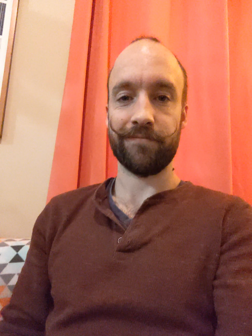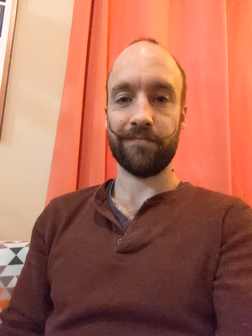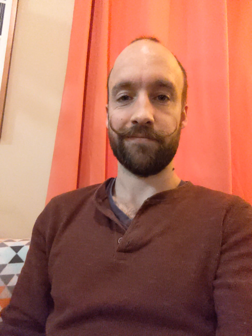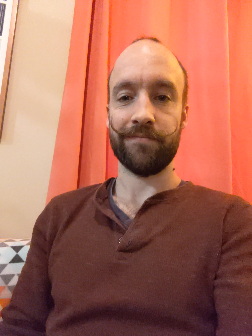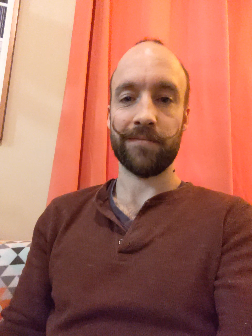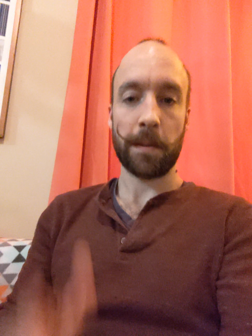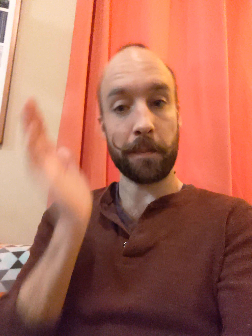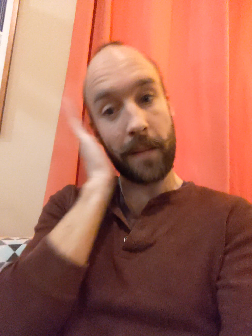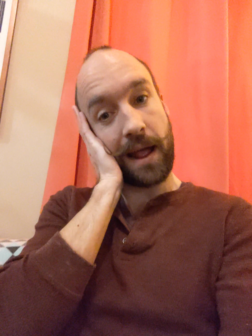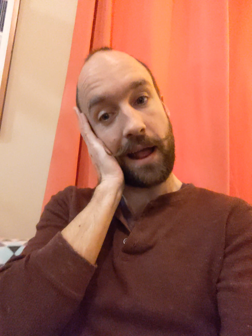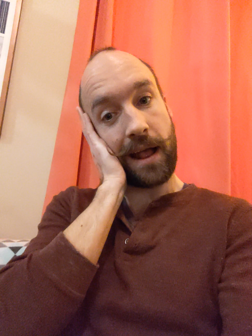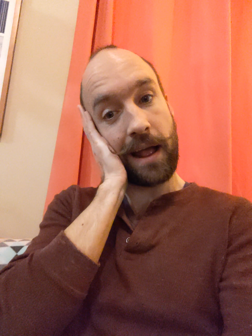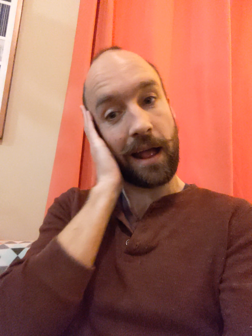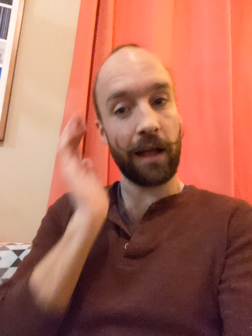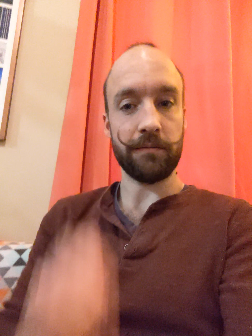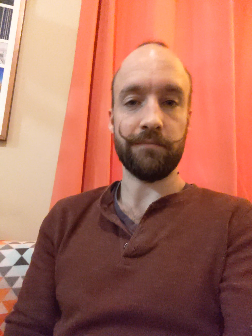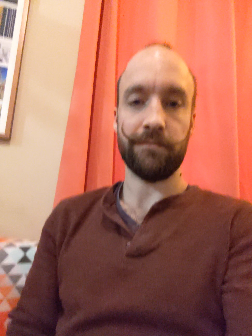bed